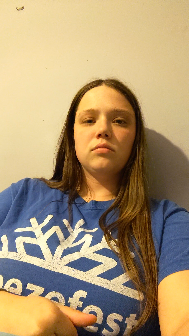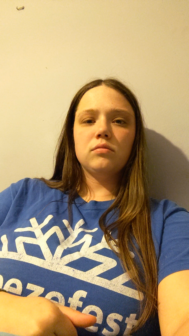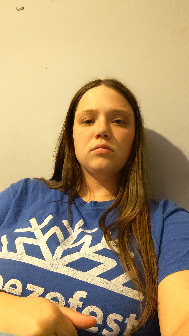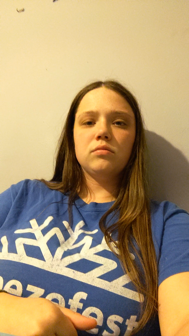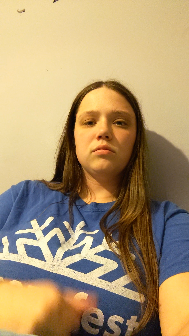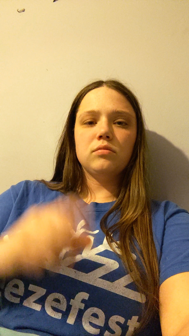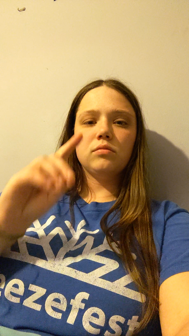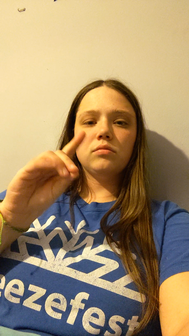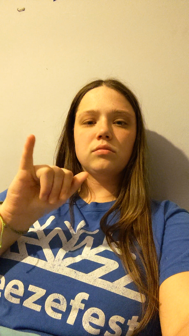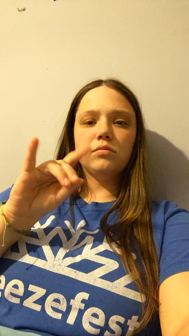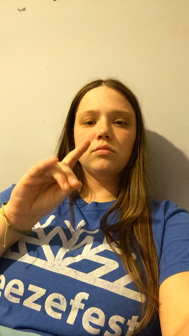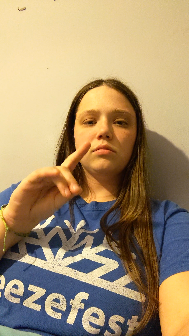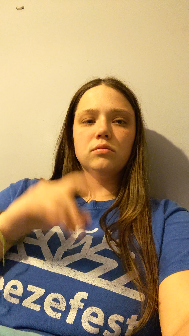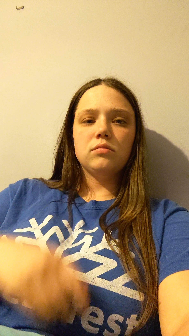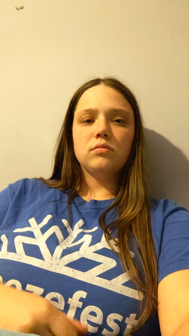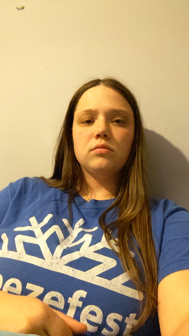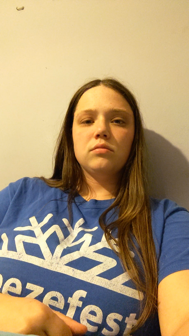did